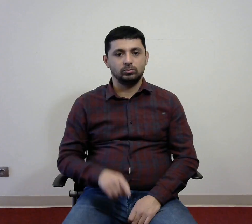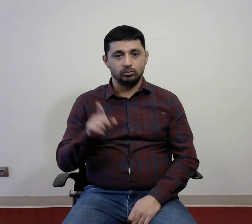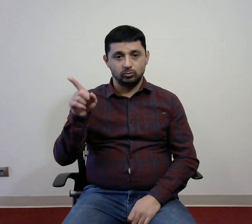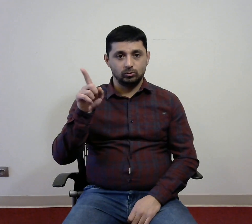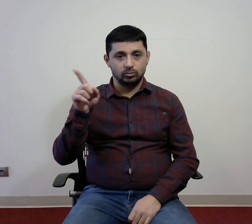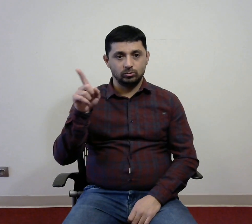orda